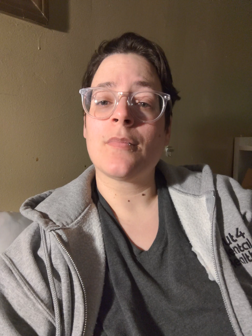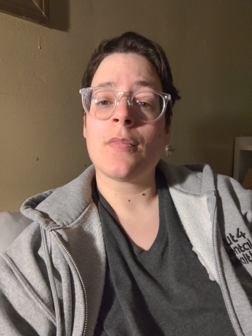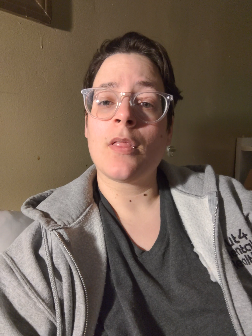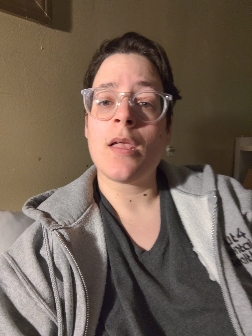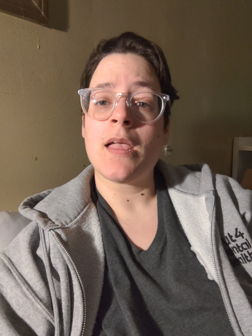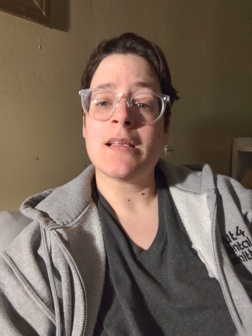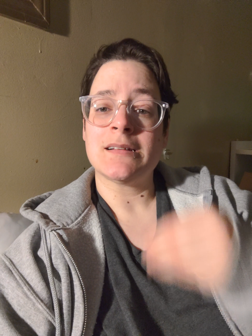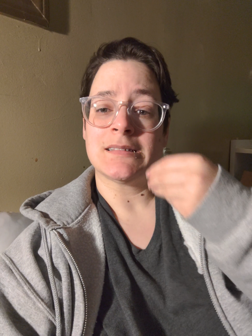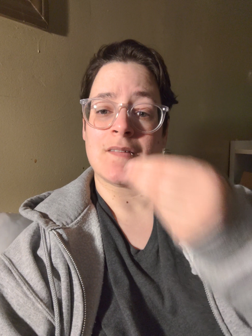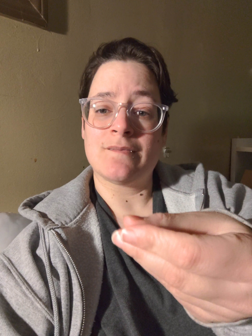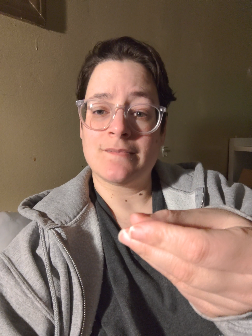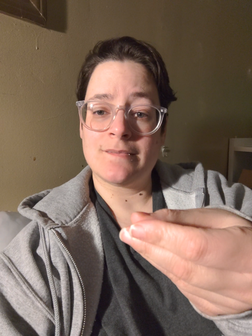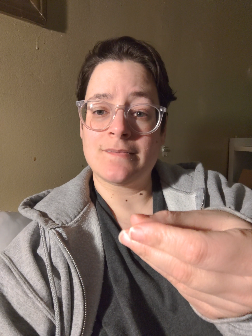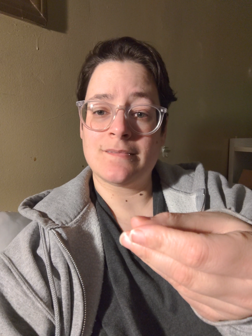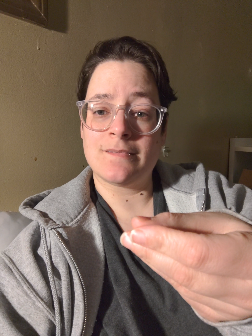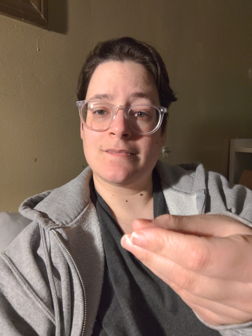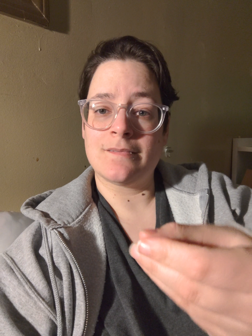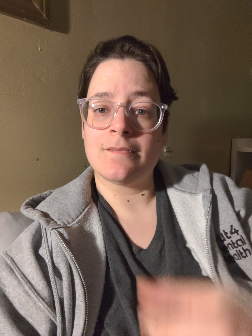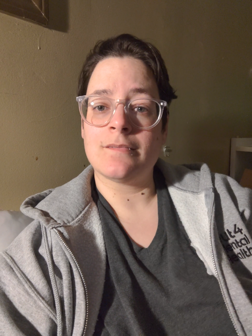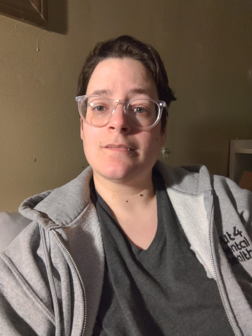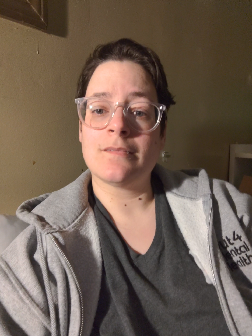give